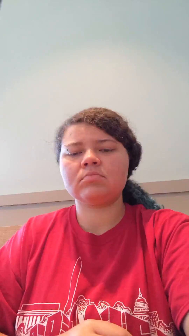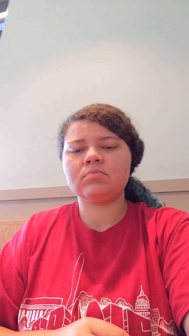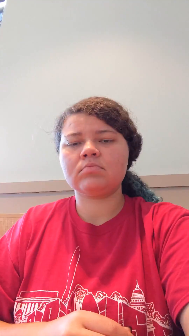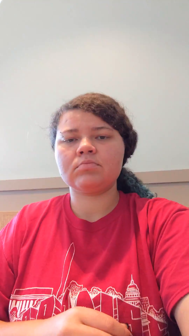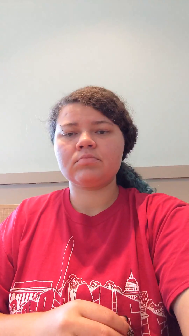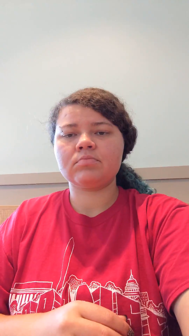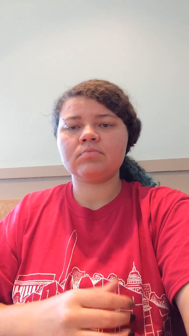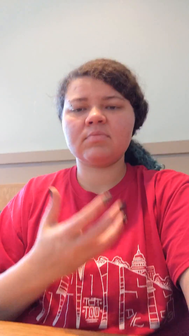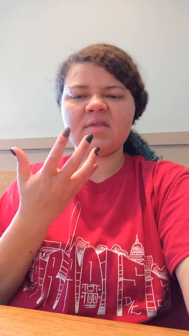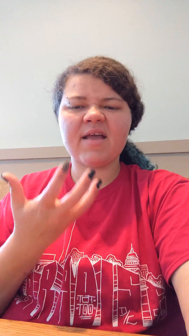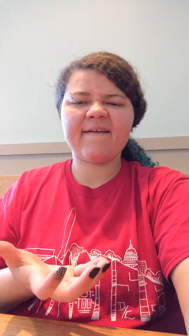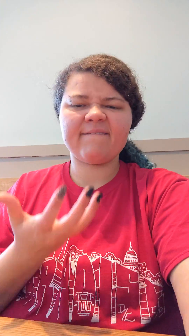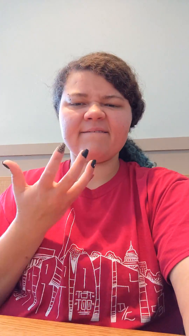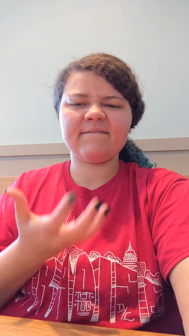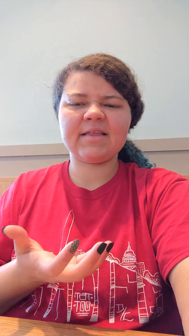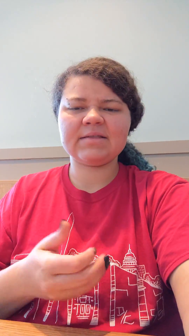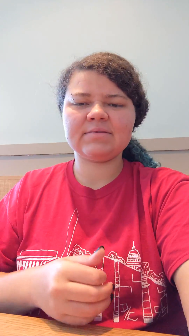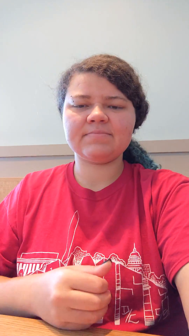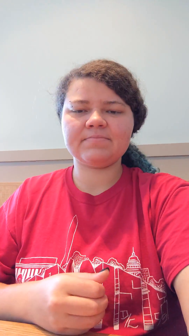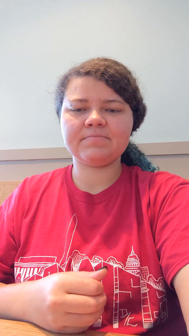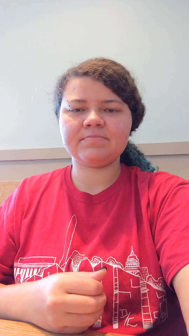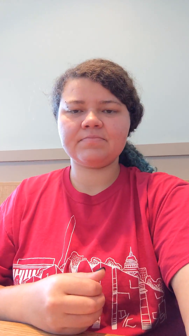heavy